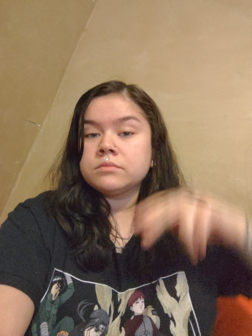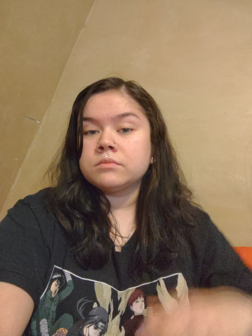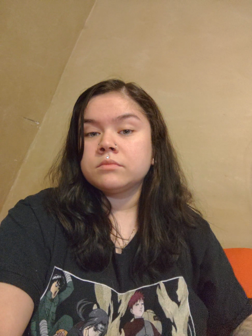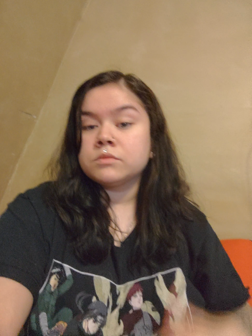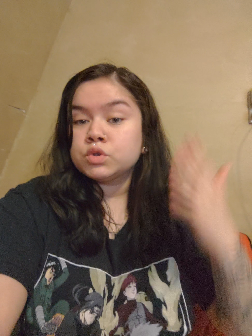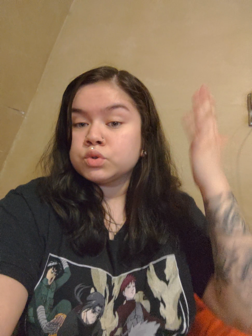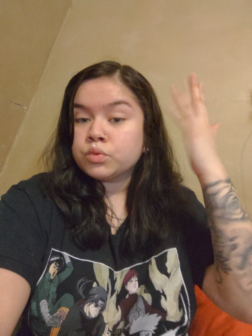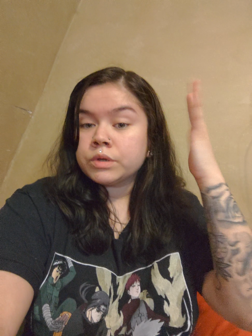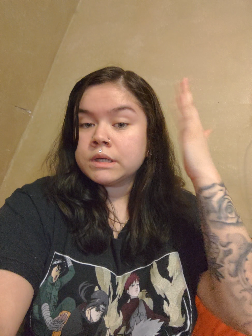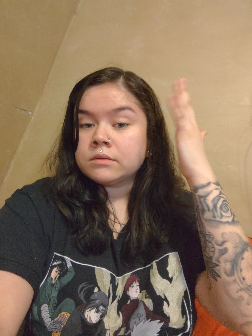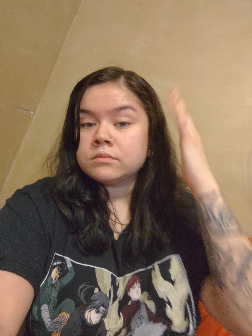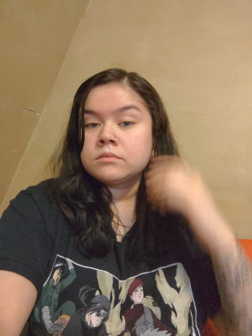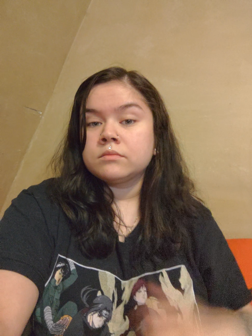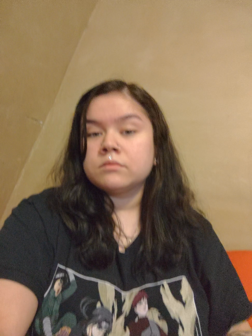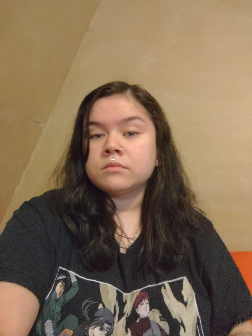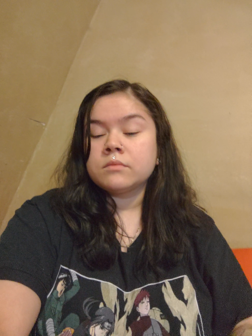tree